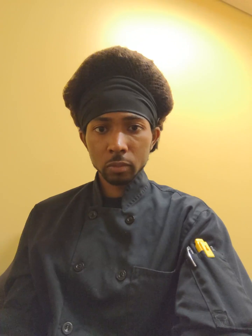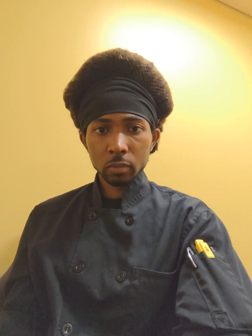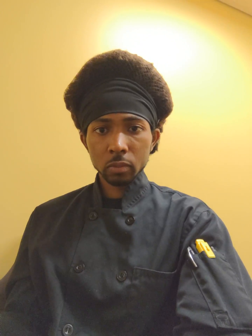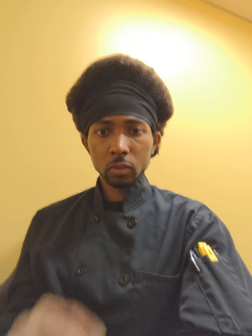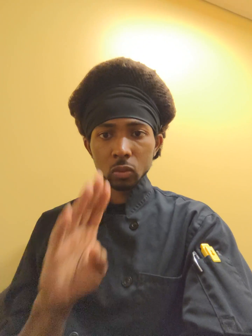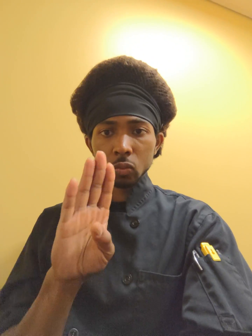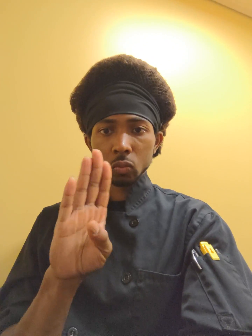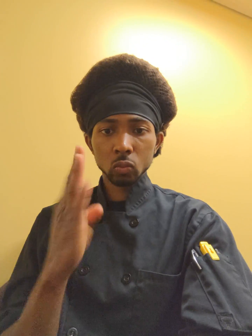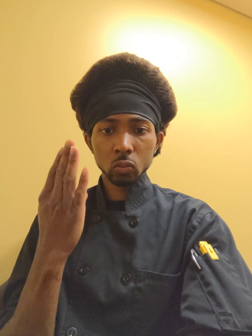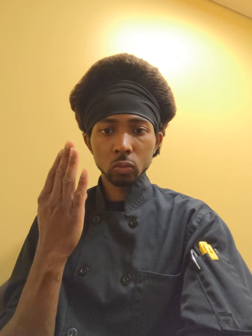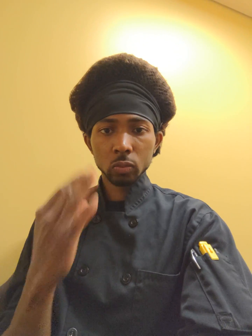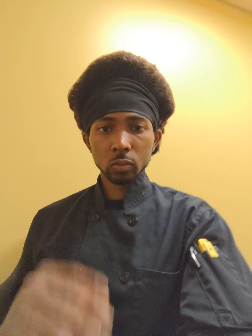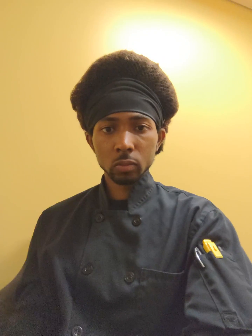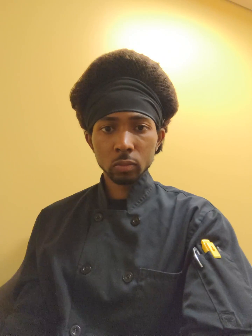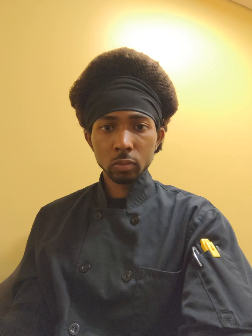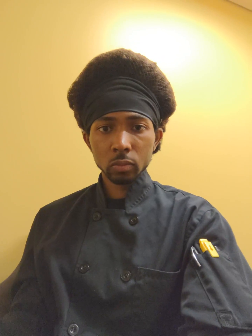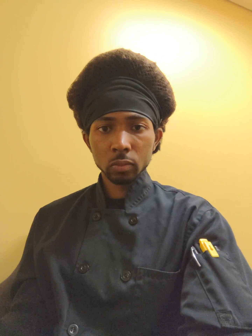door